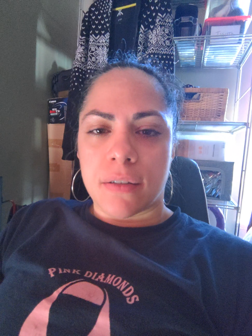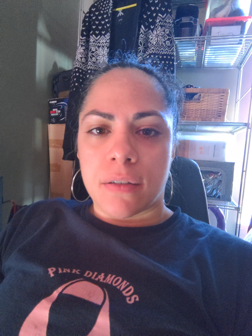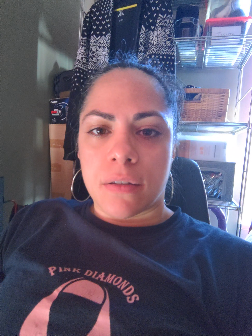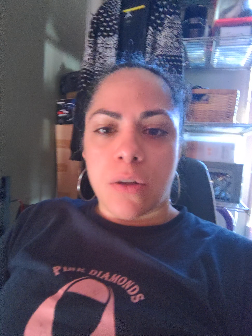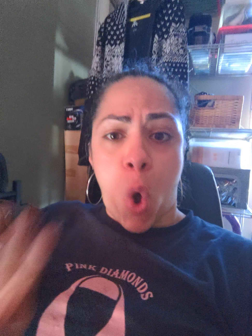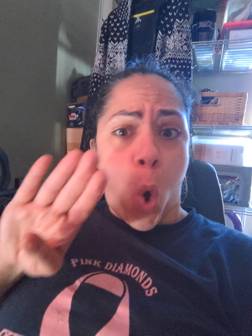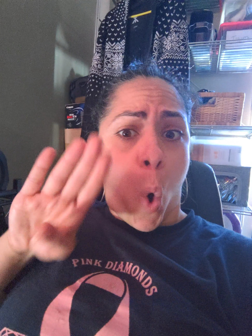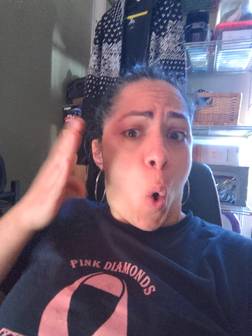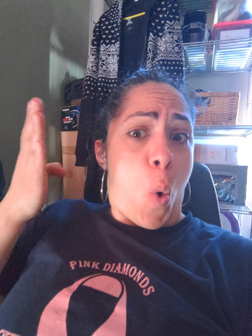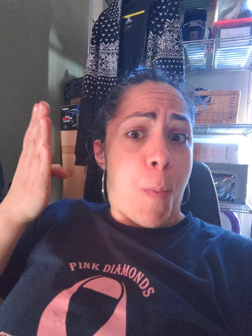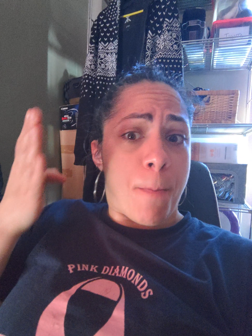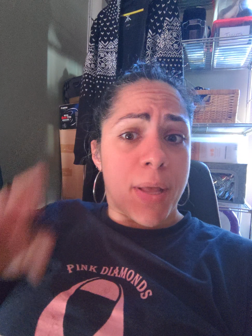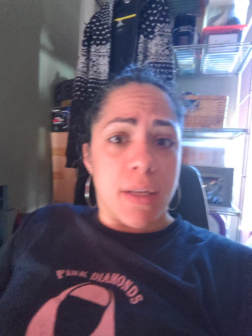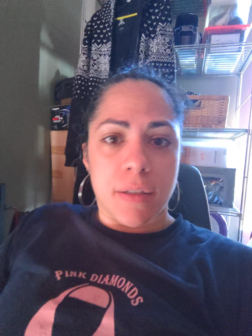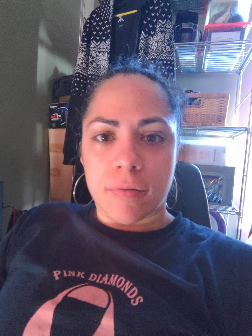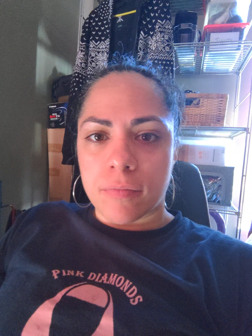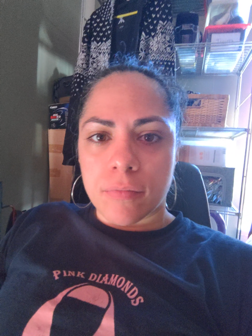open